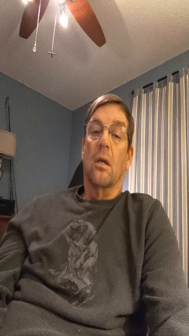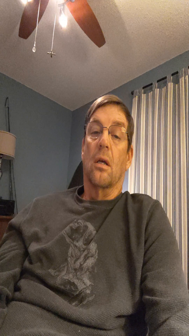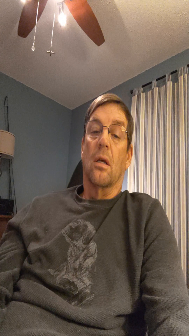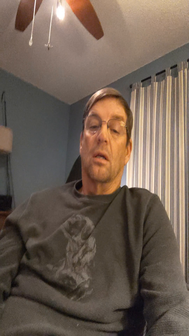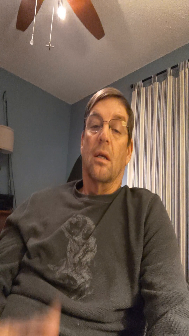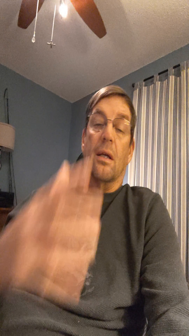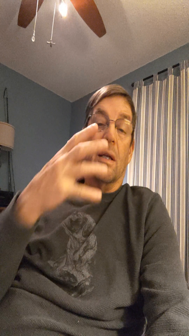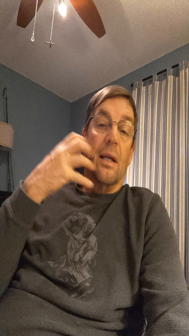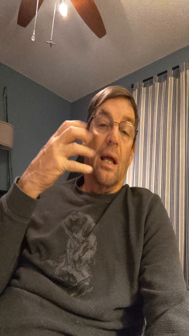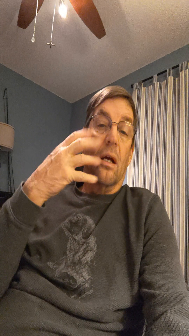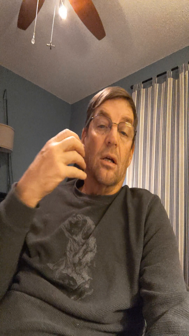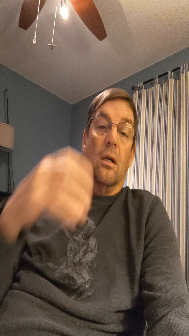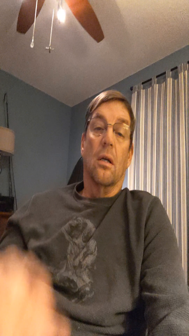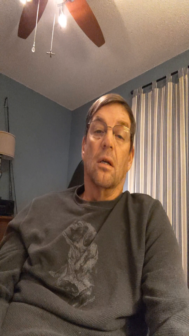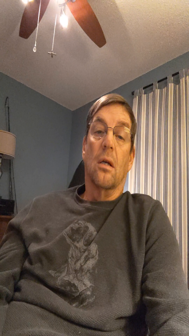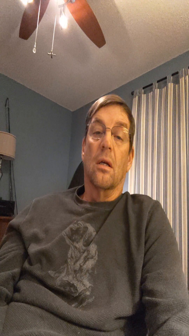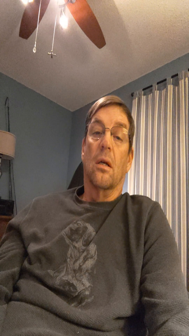tiger